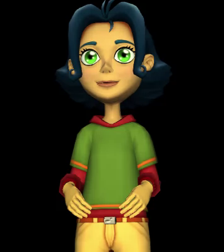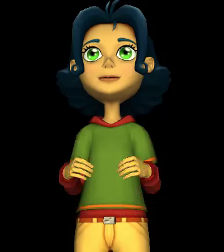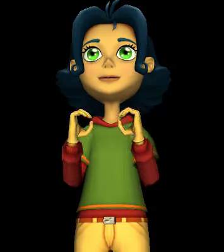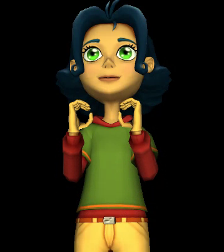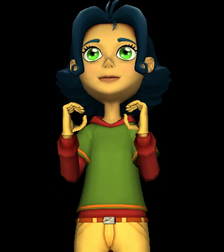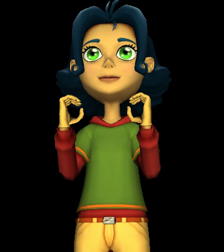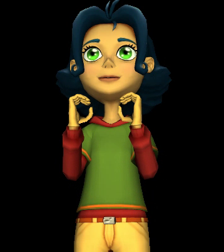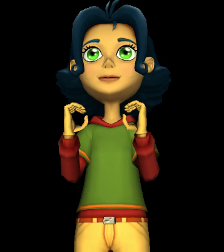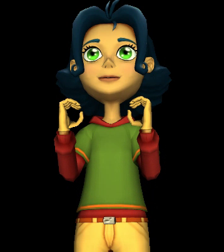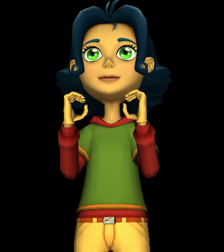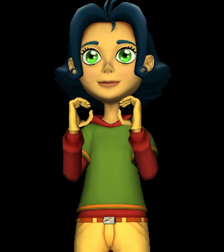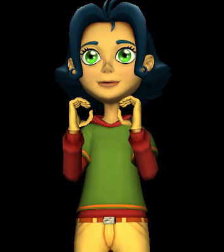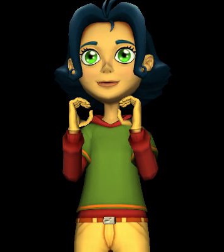عم